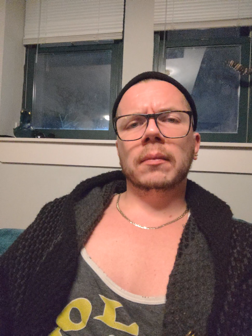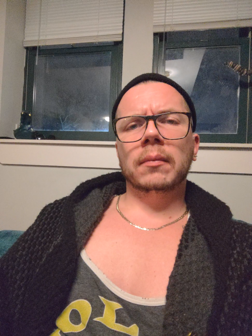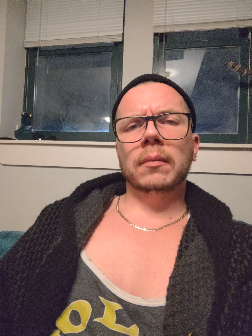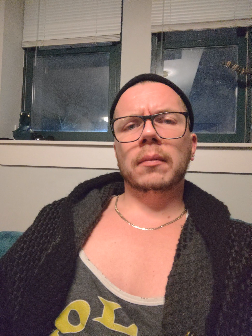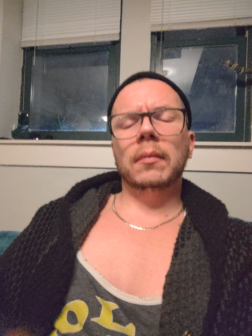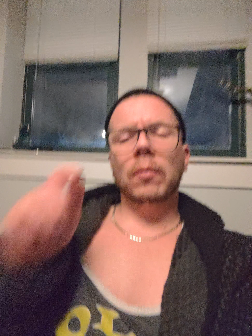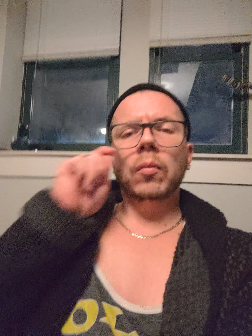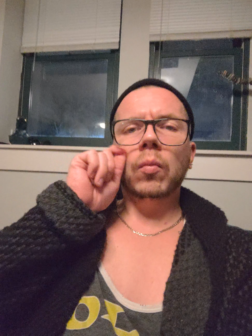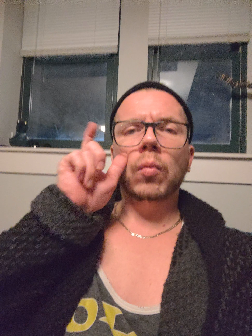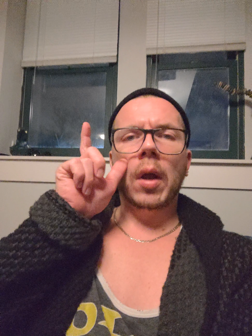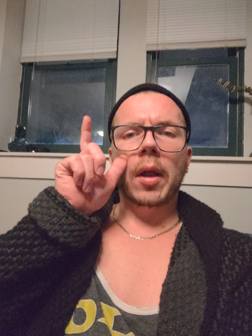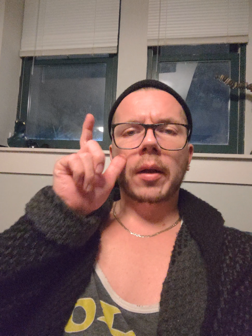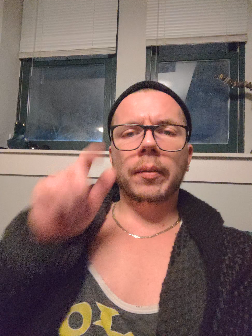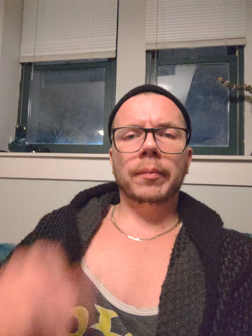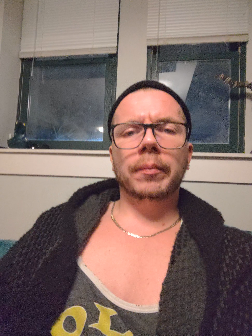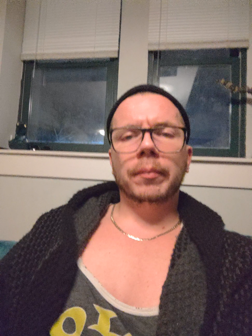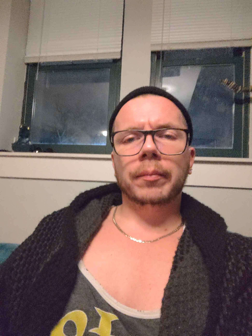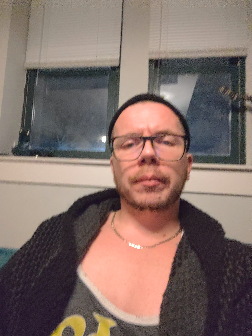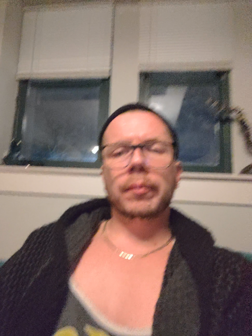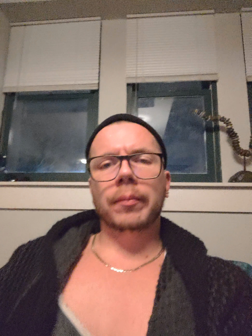wake